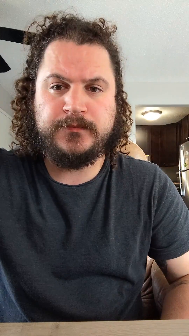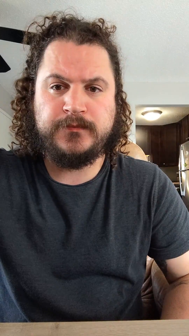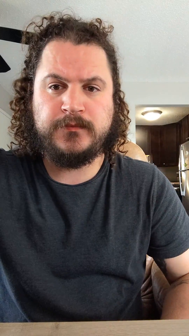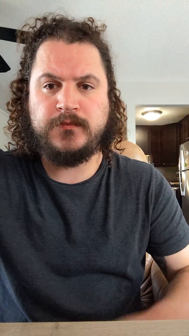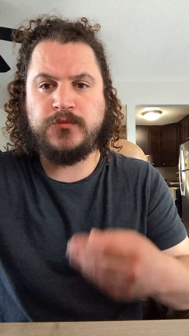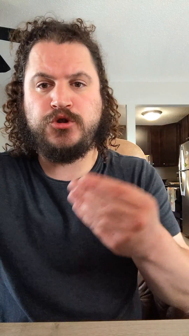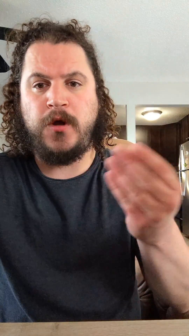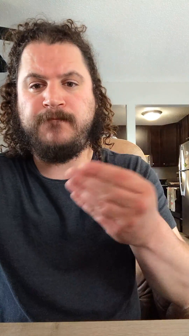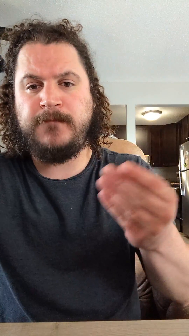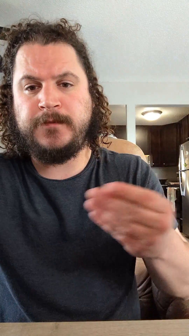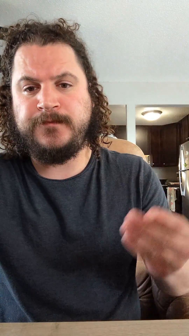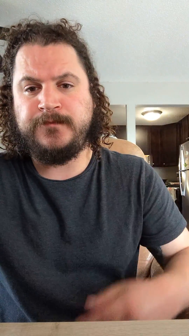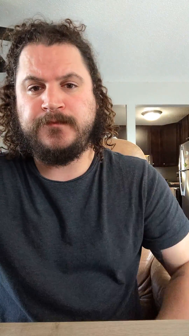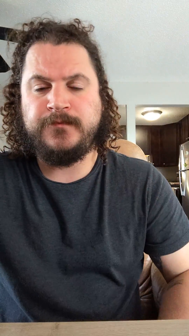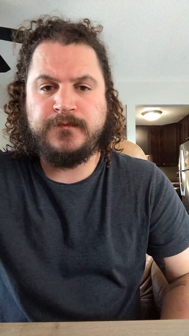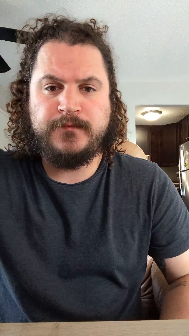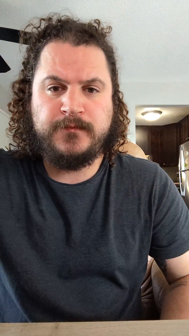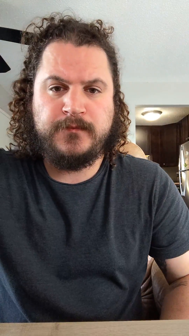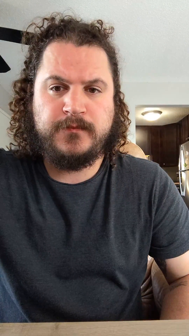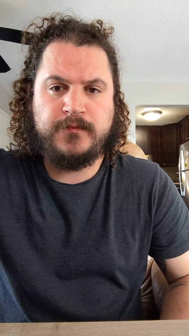shopping